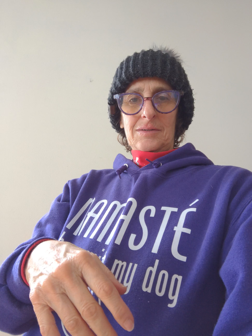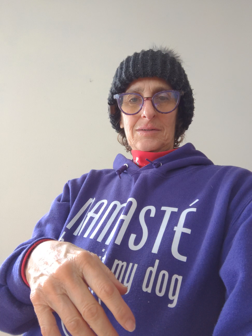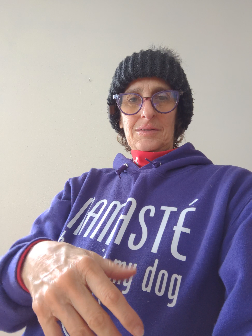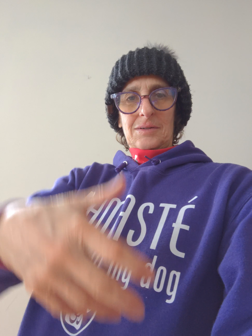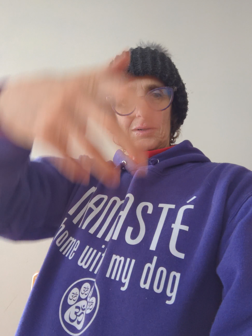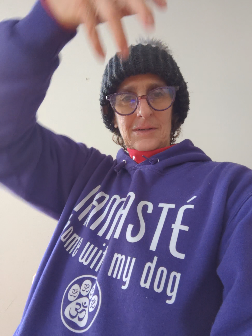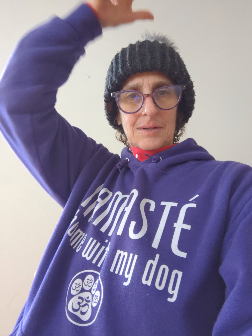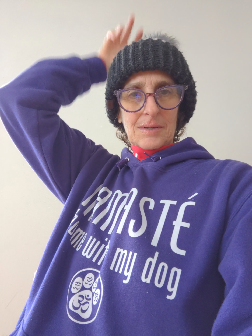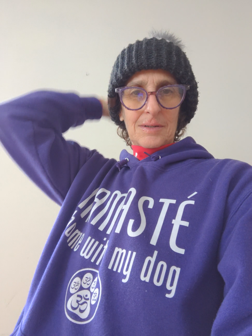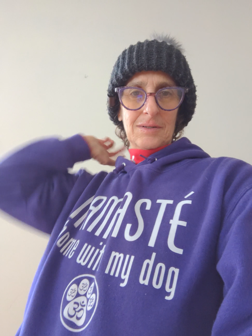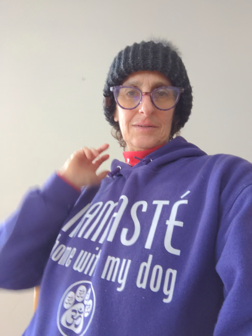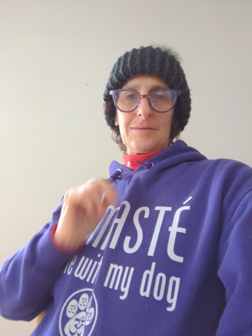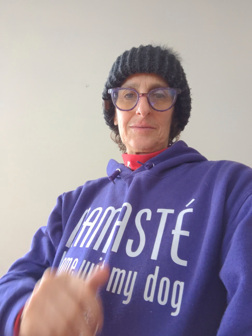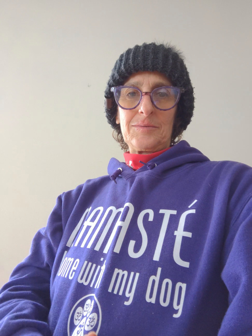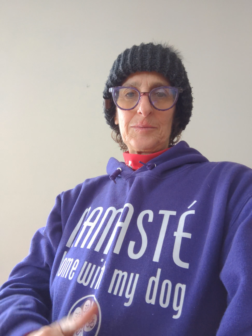lion